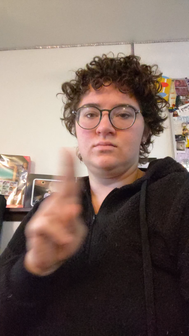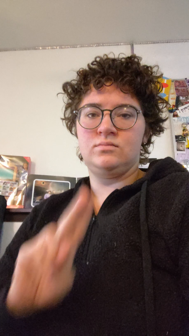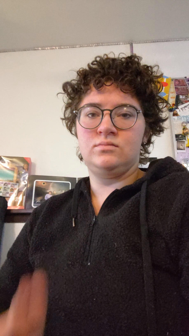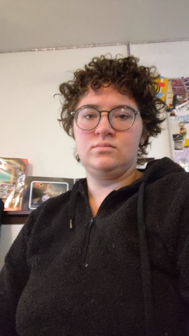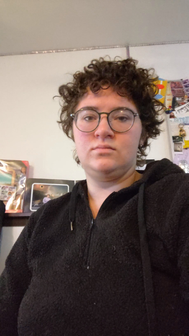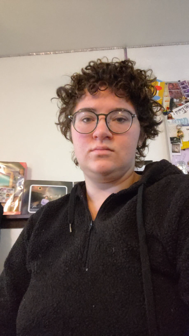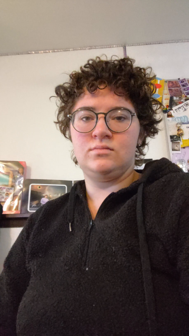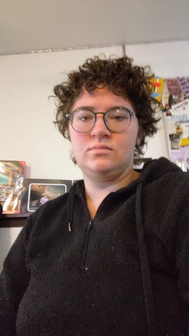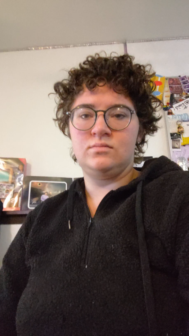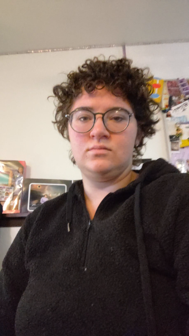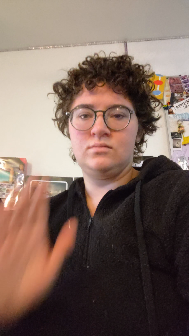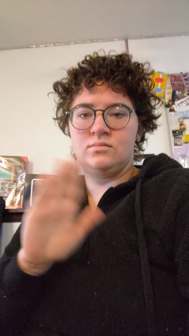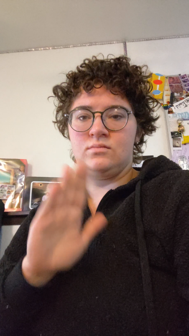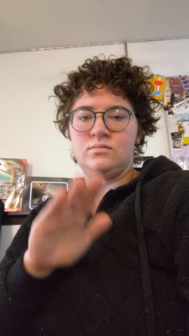clap